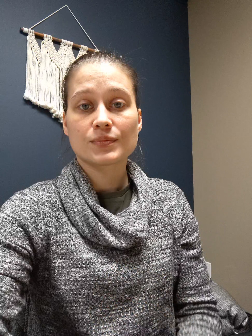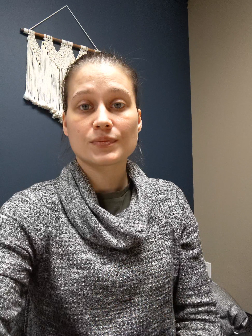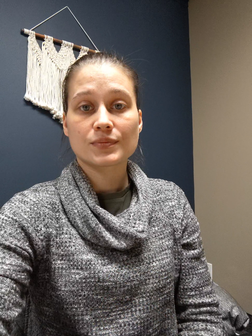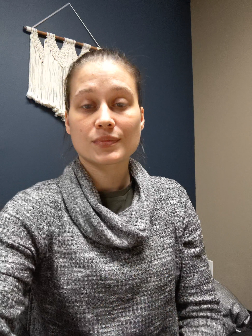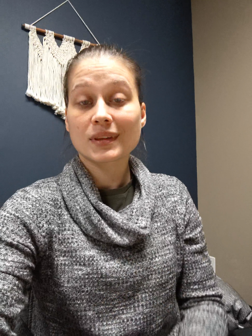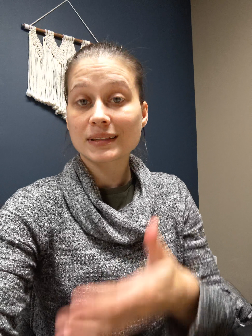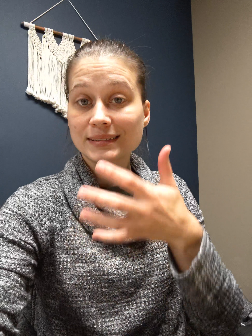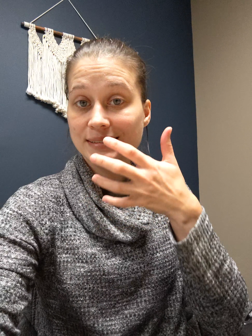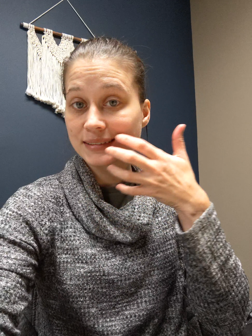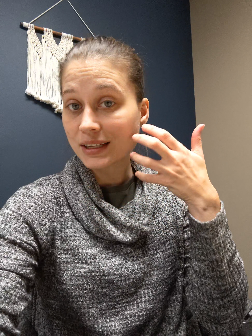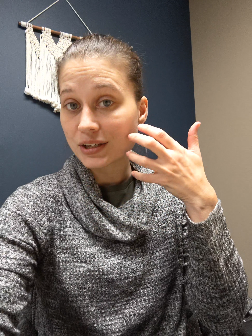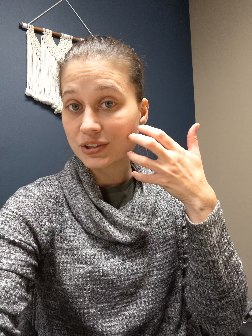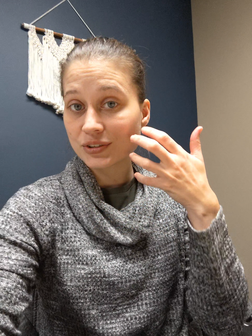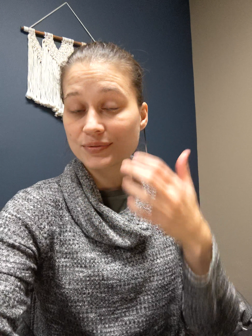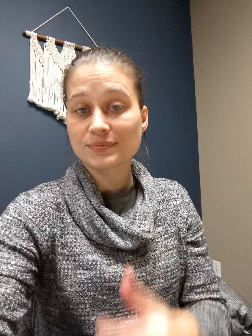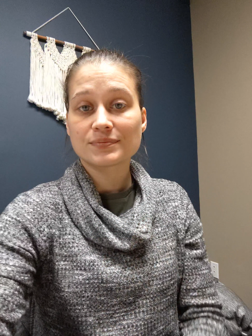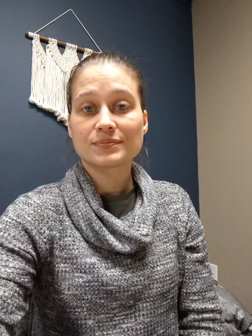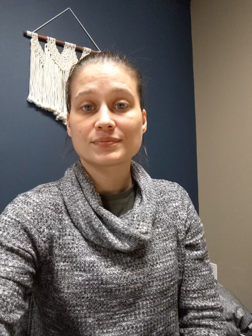tiger